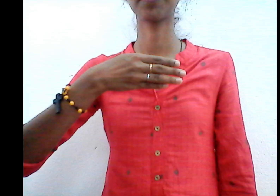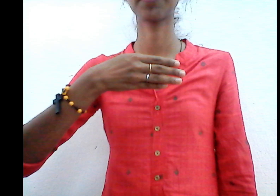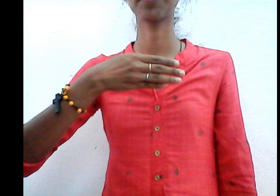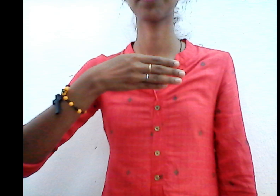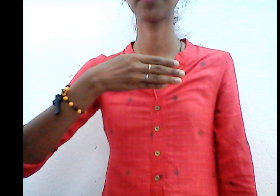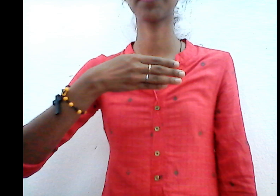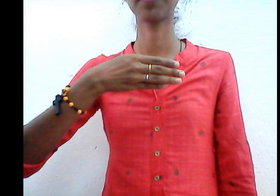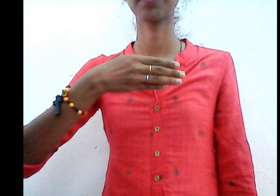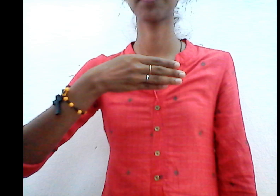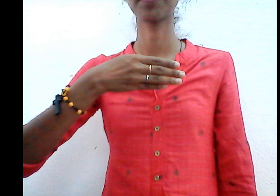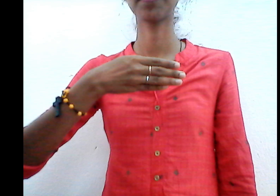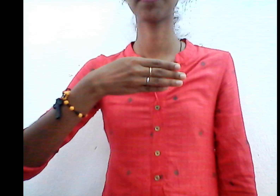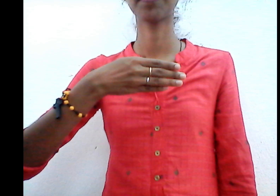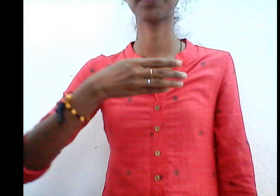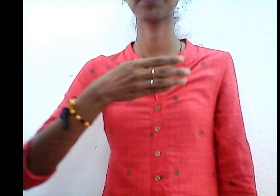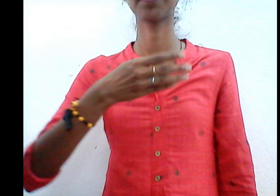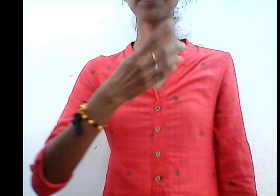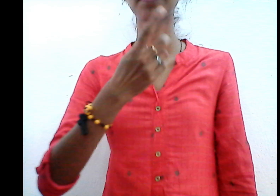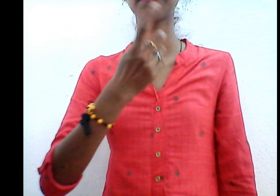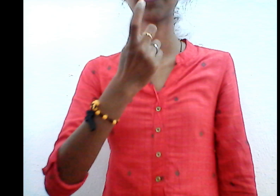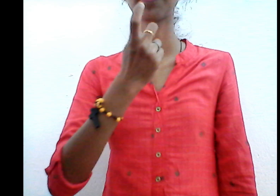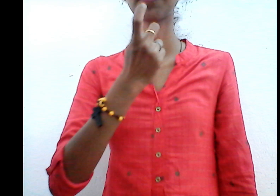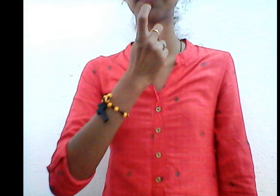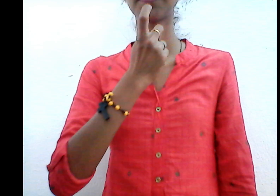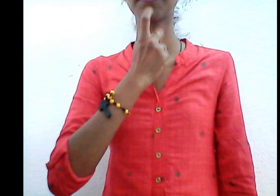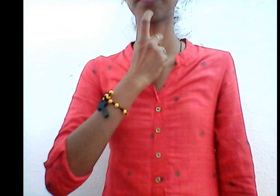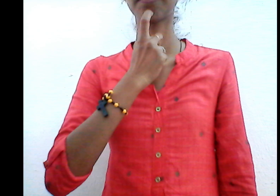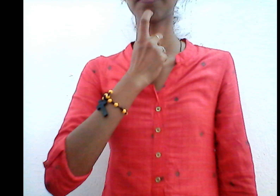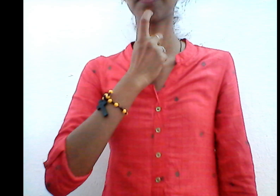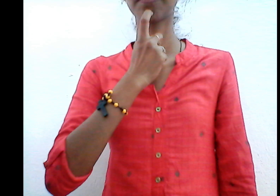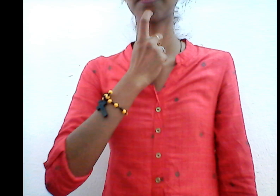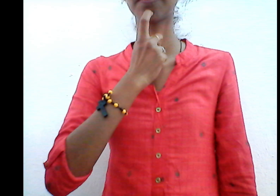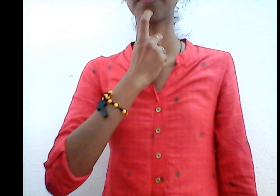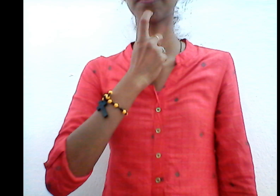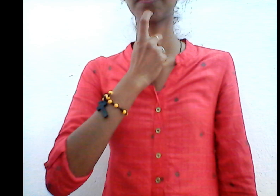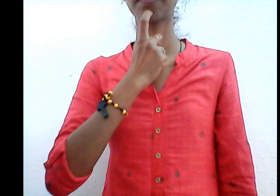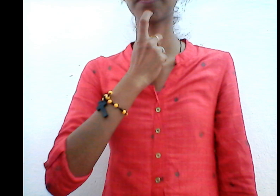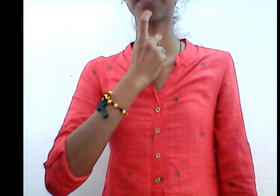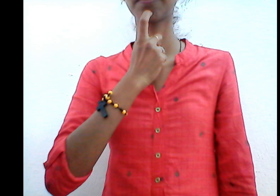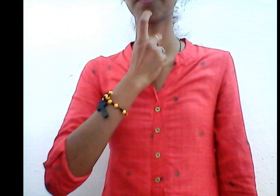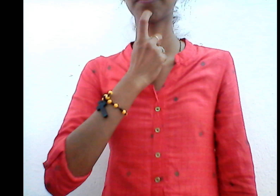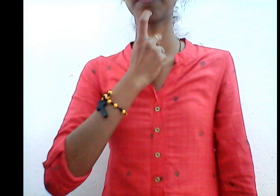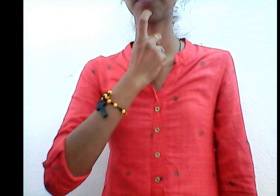അം